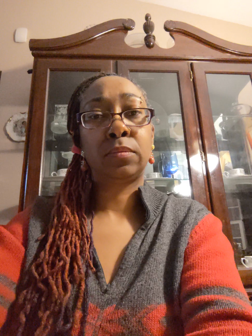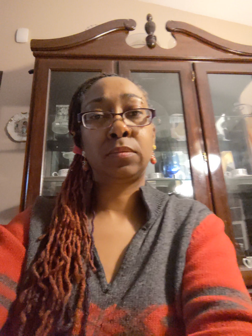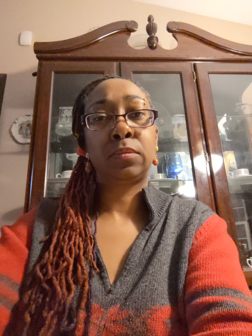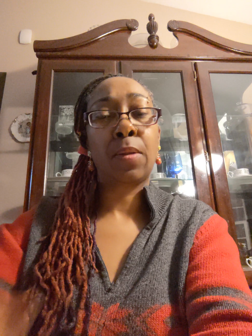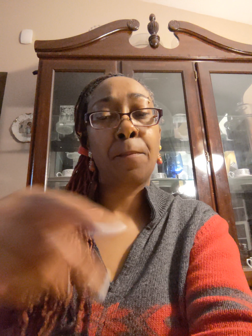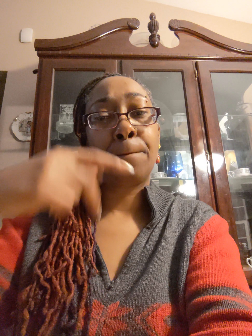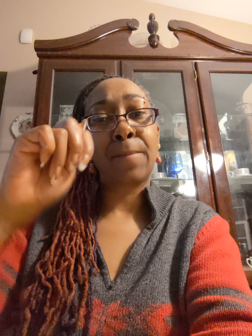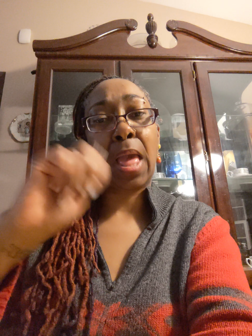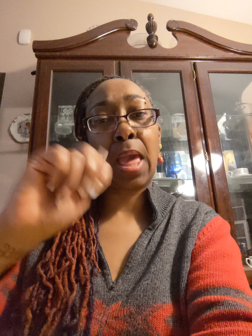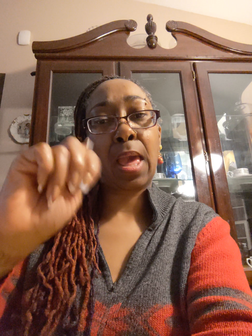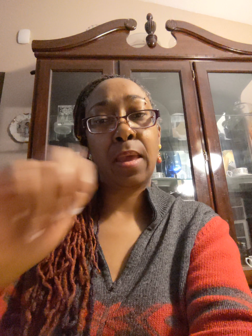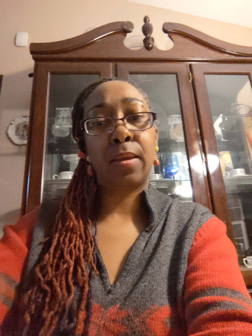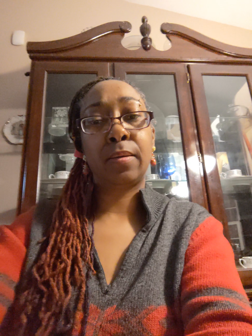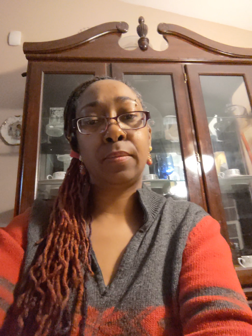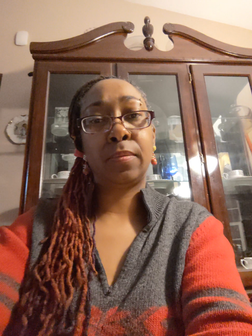potty